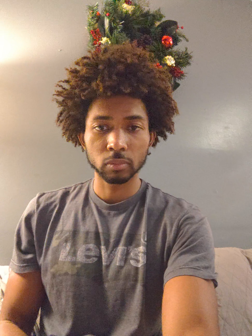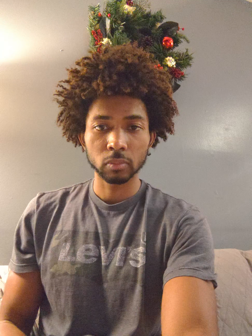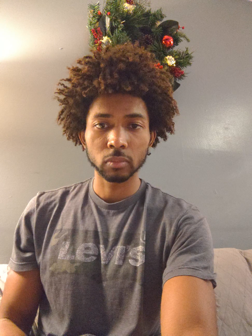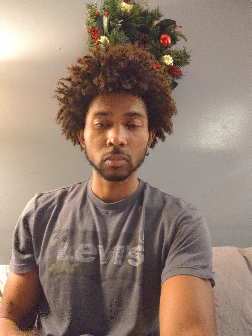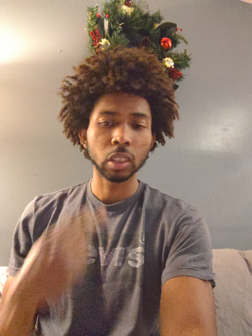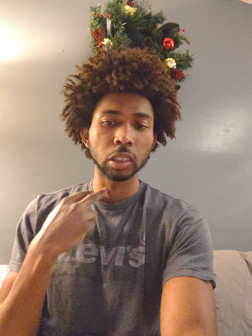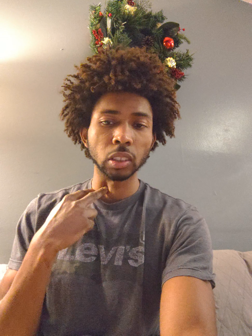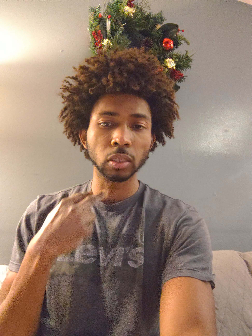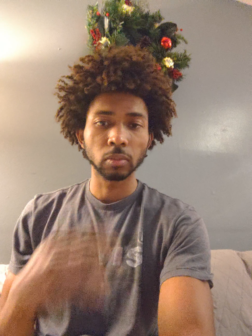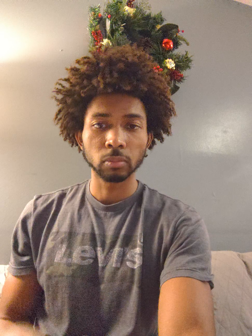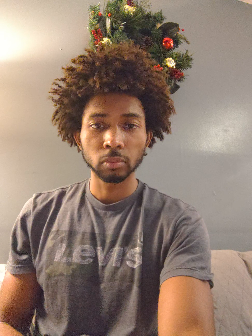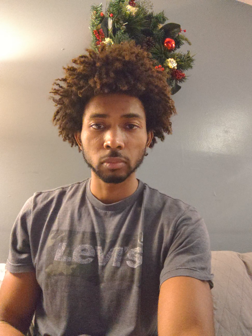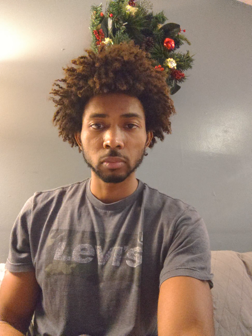stuck